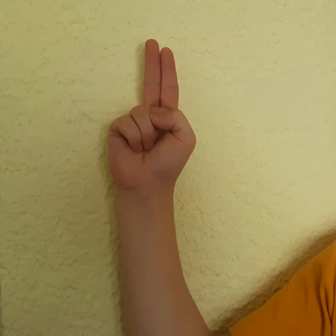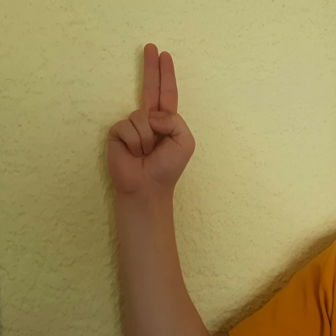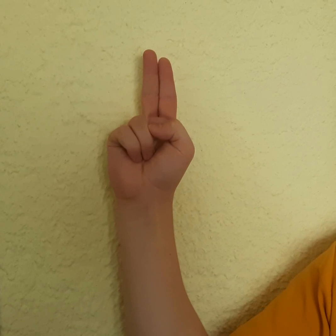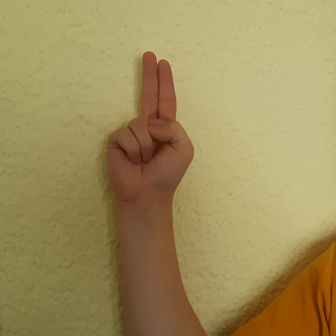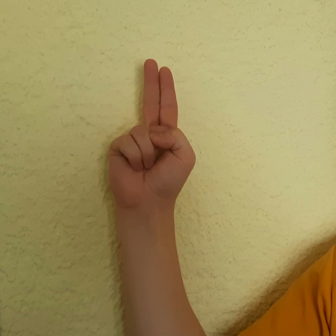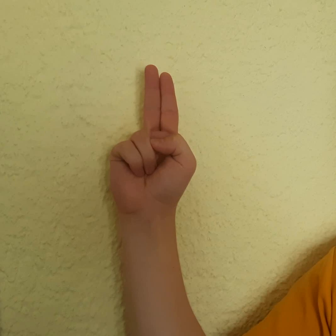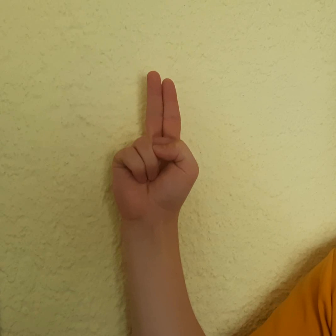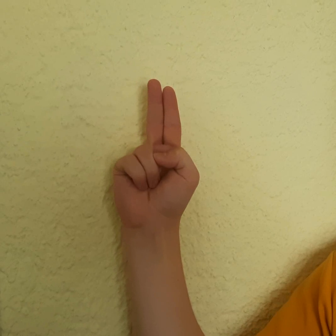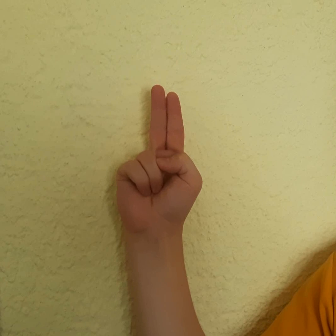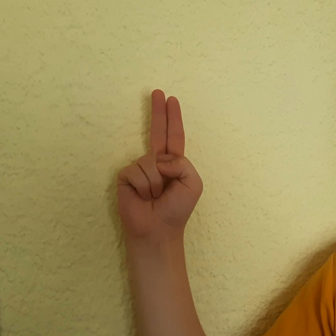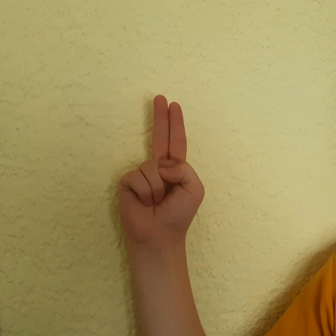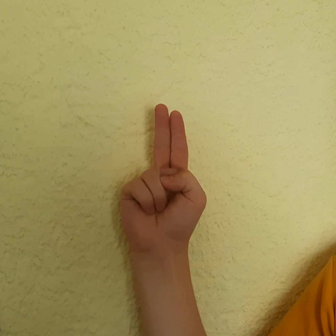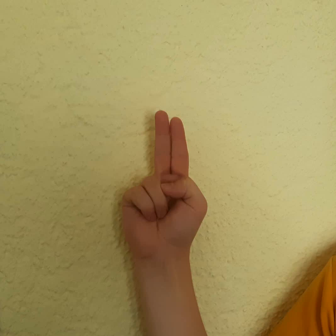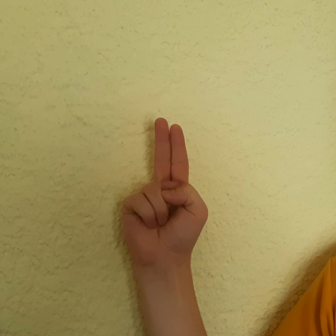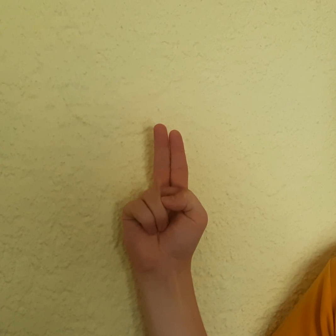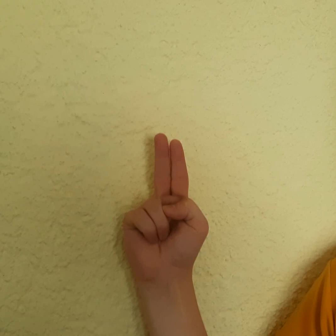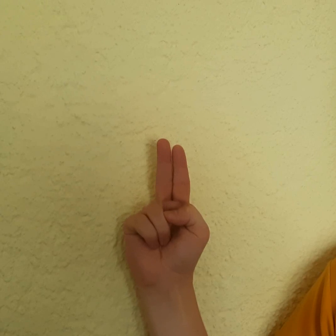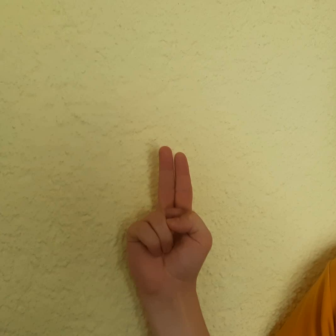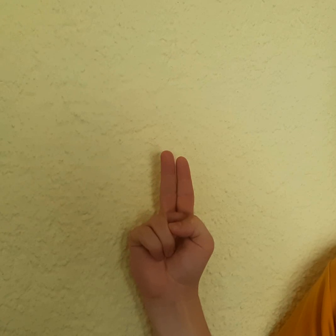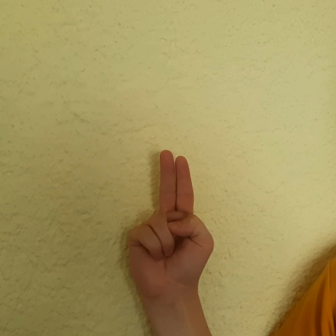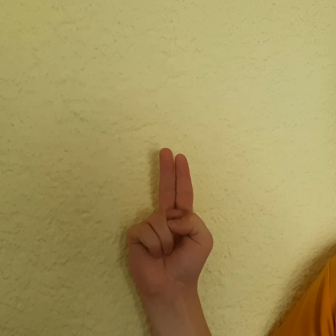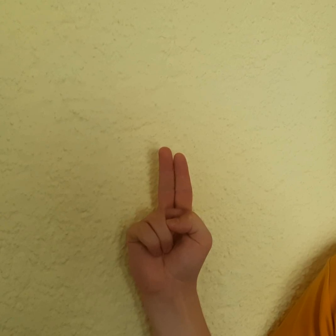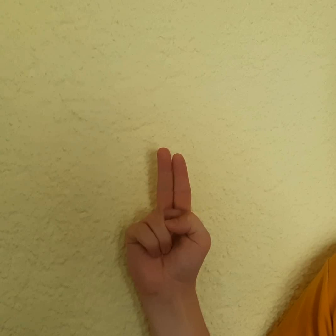Ц